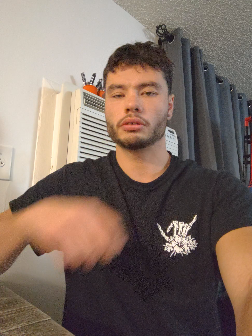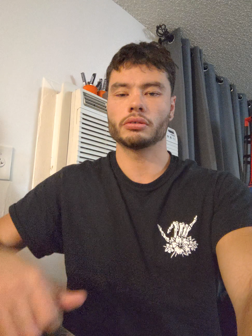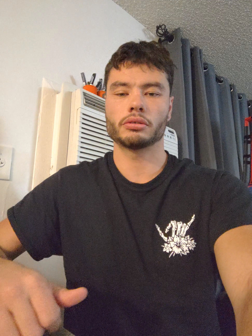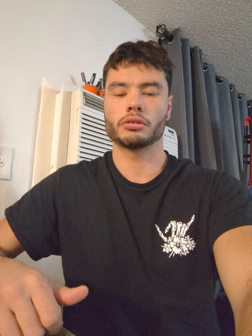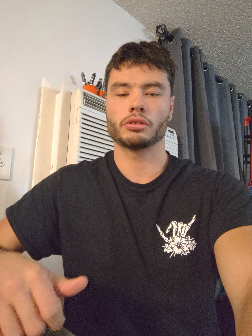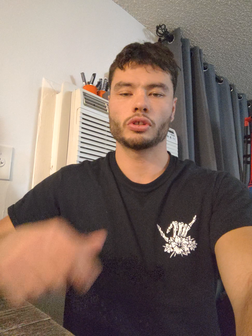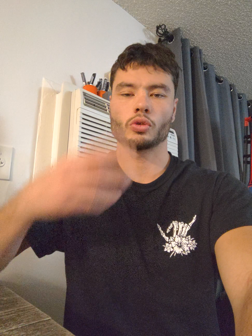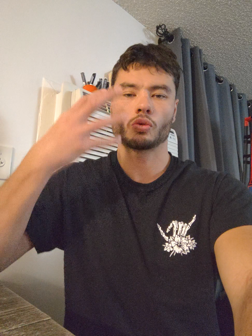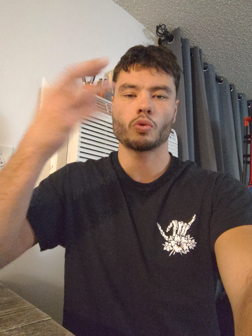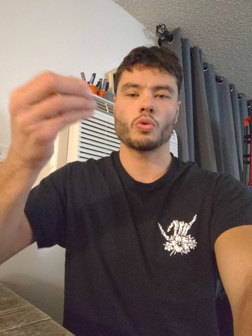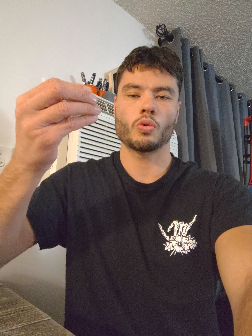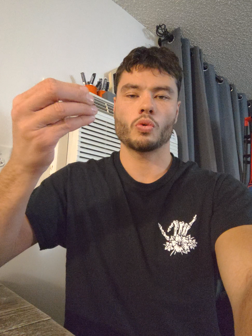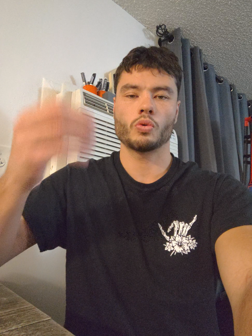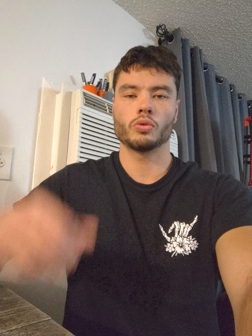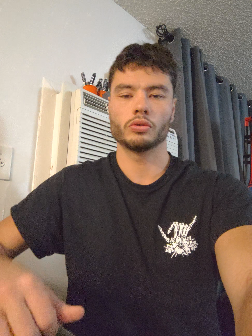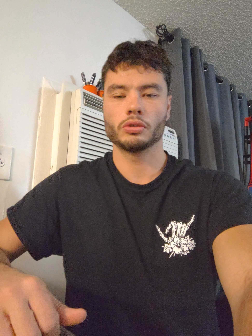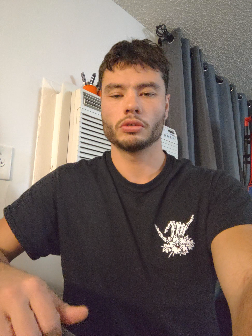go